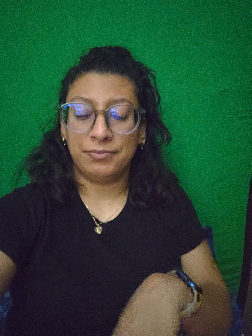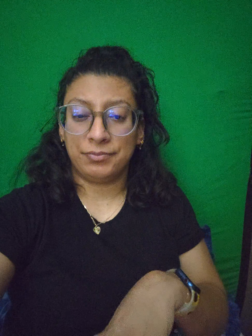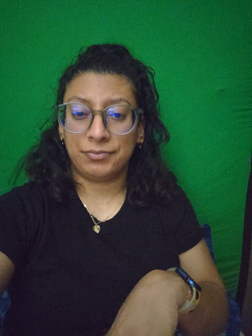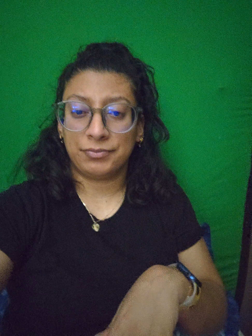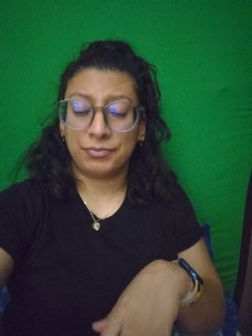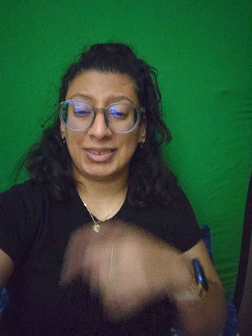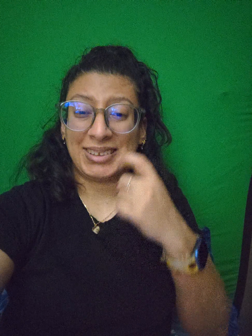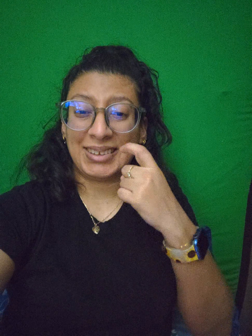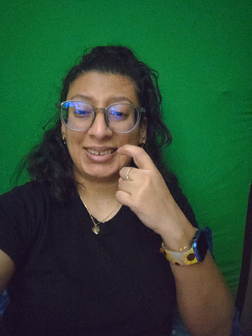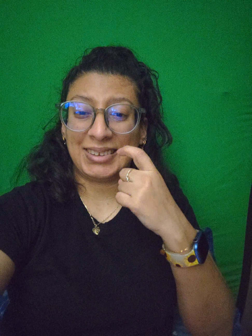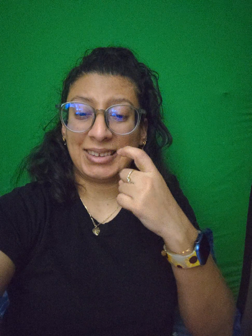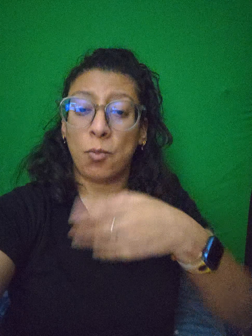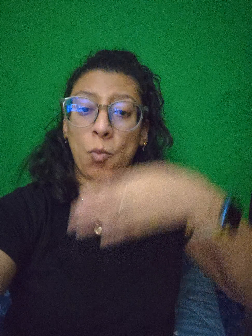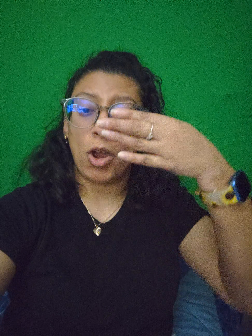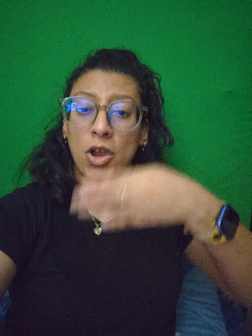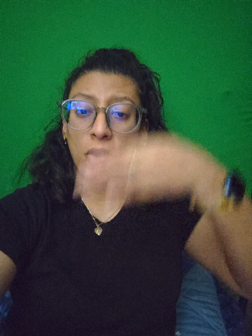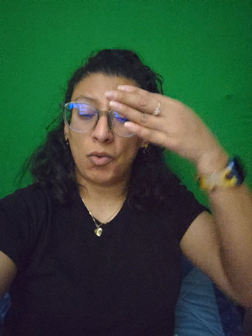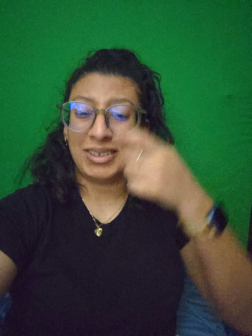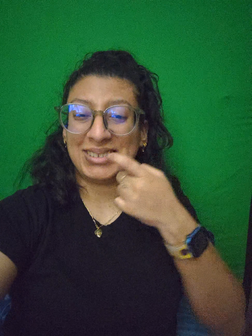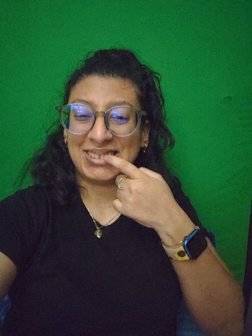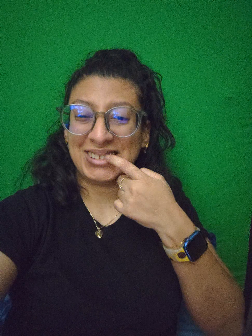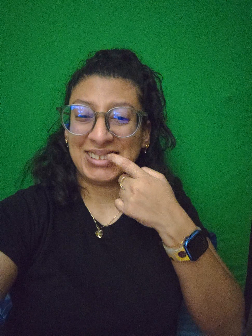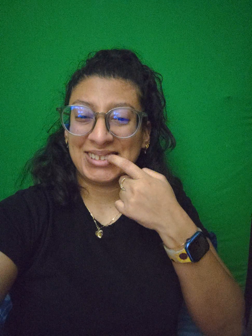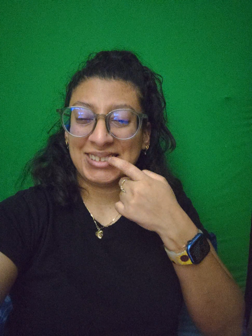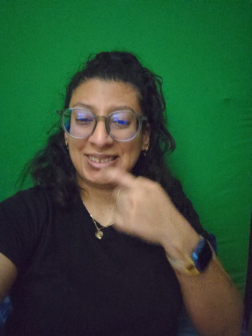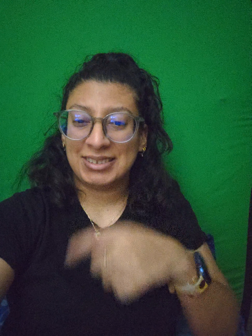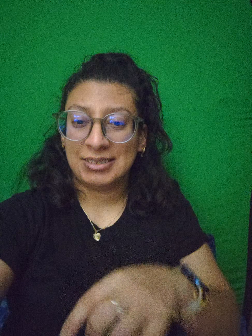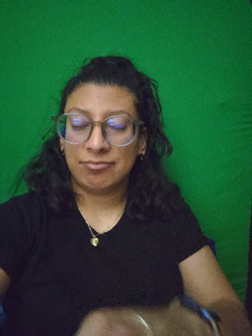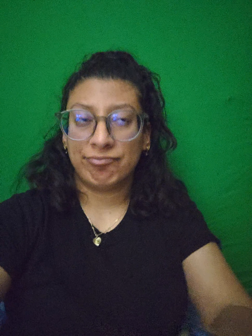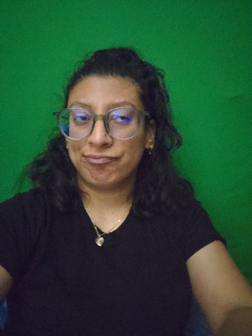window